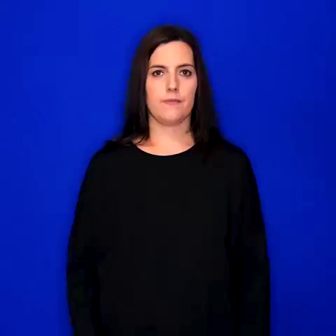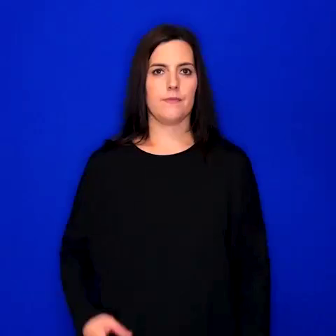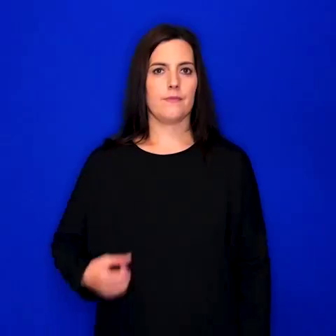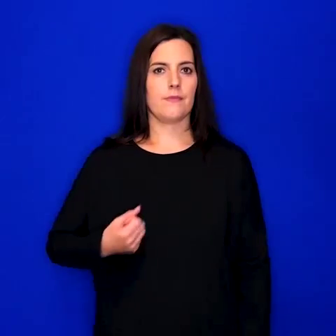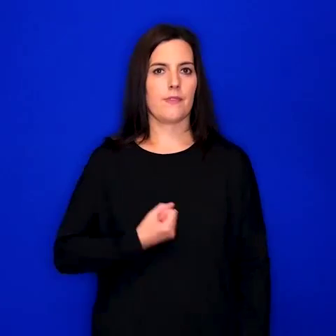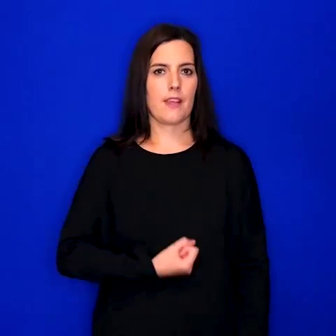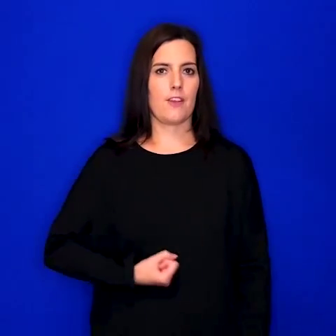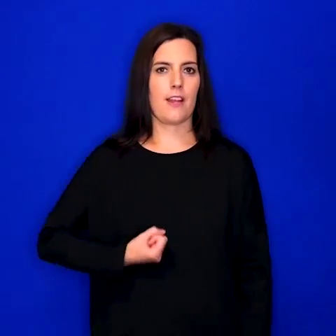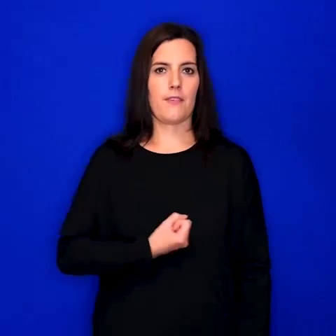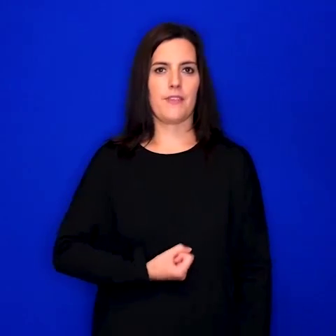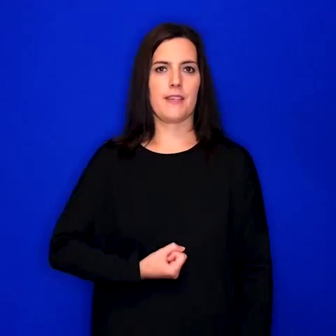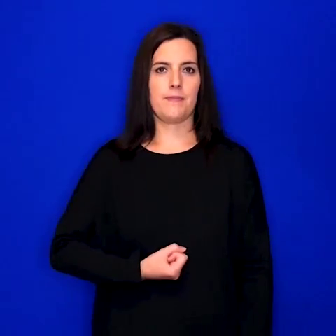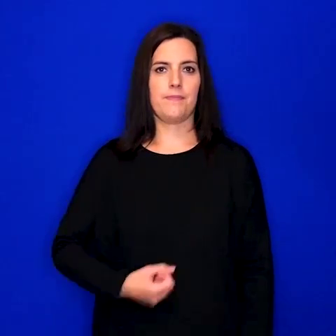ecografia